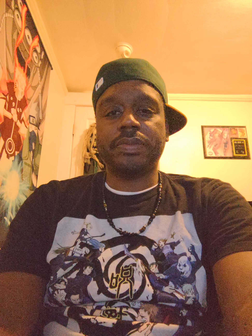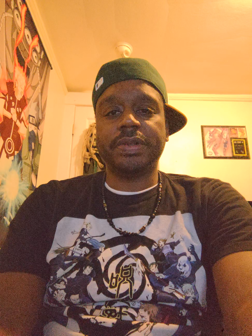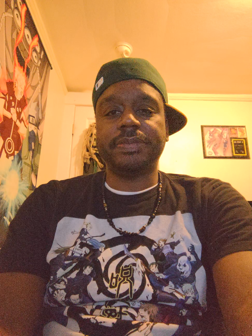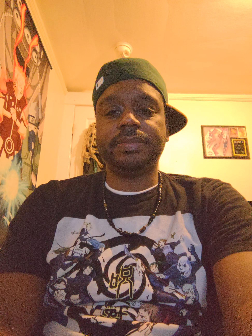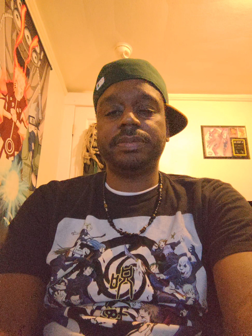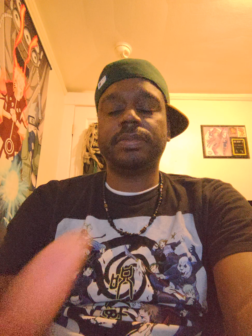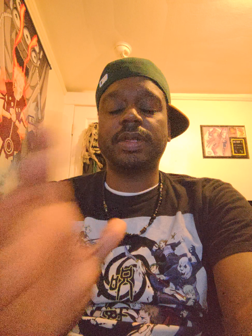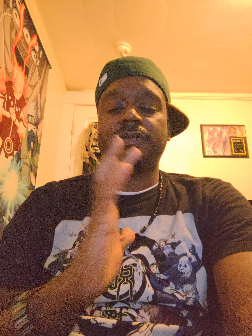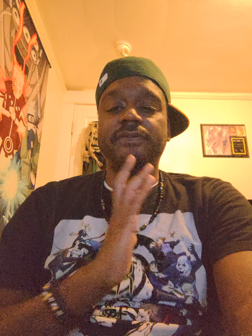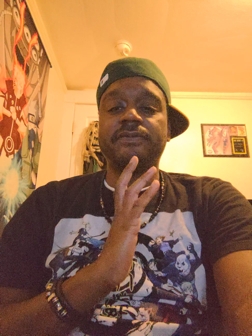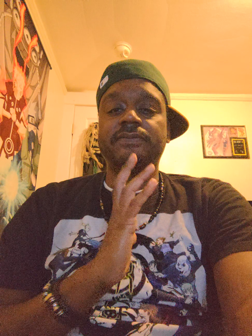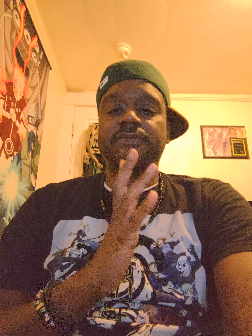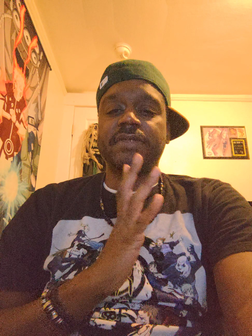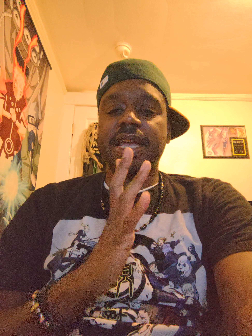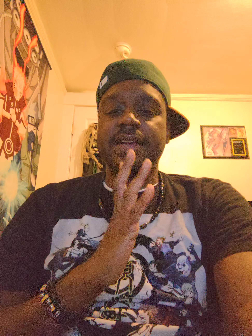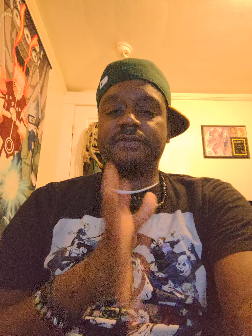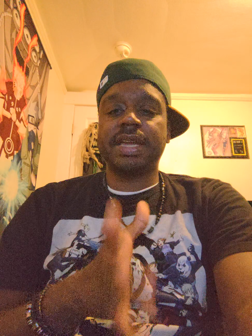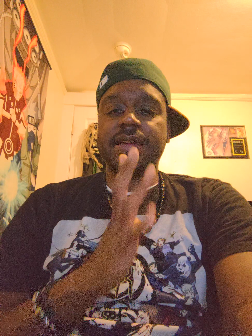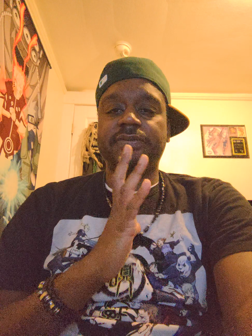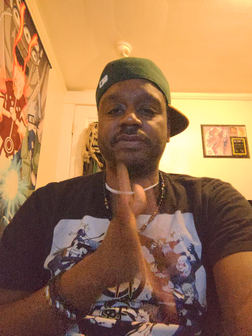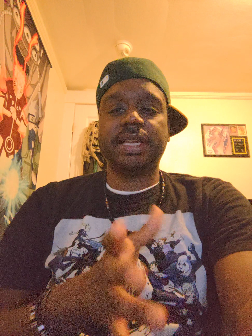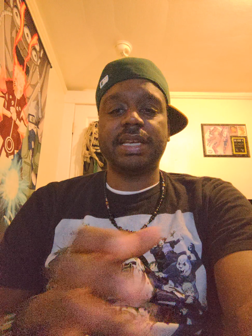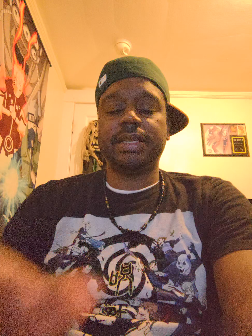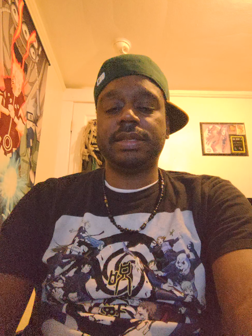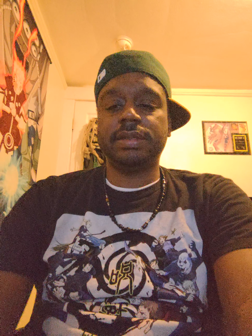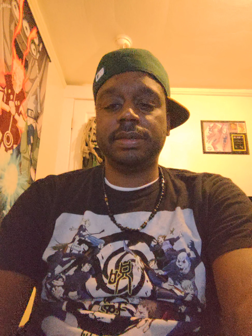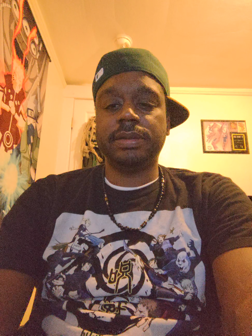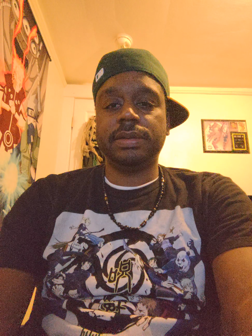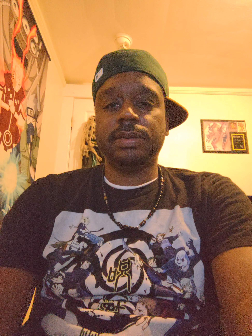fine